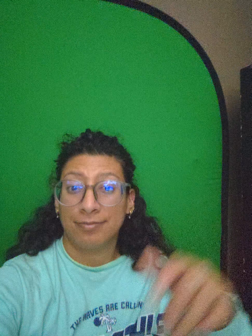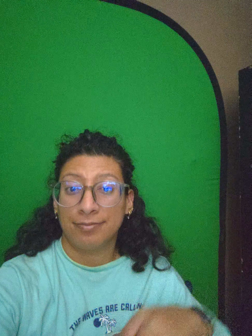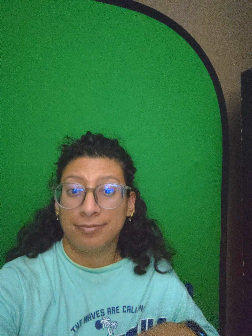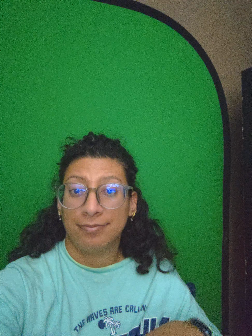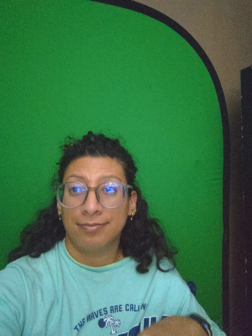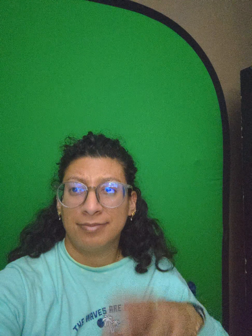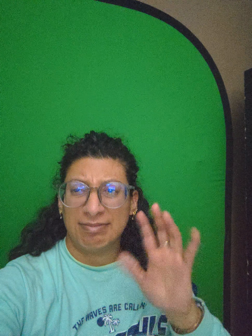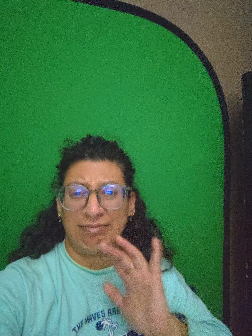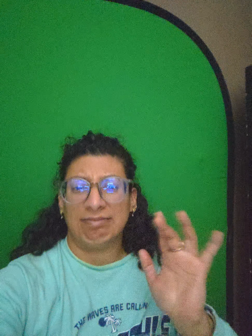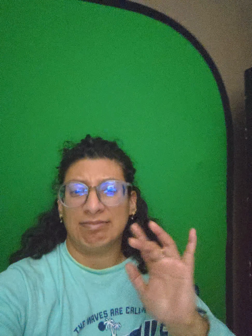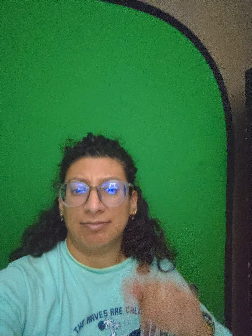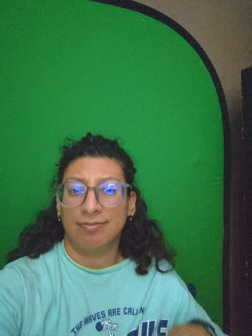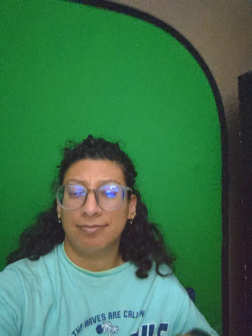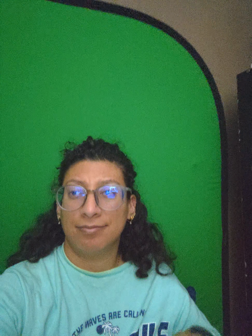yucky